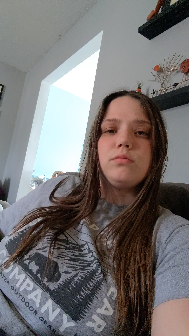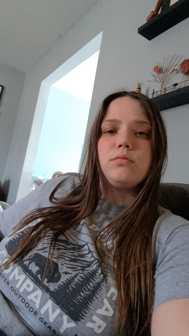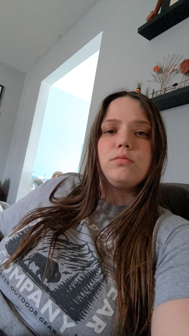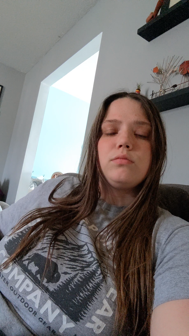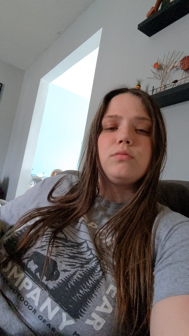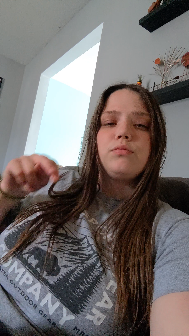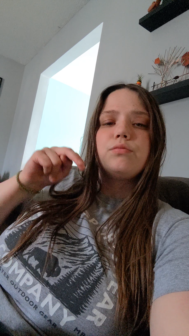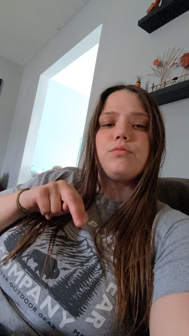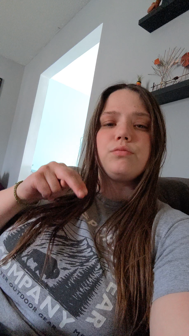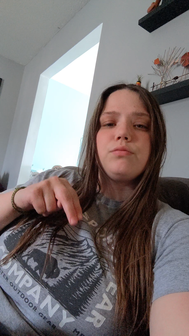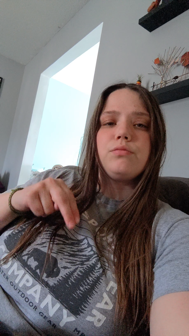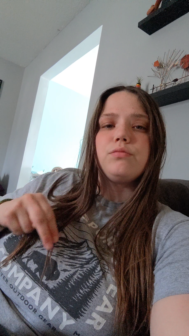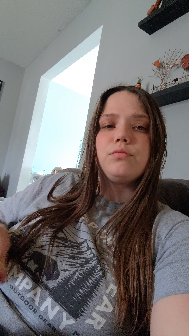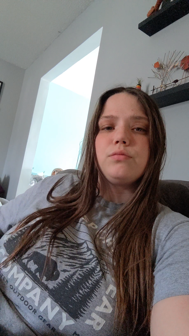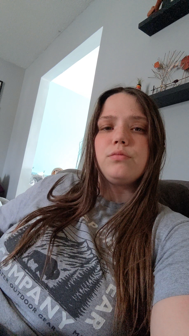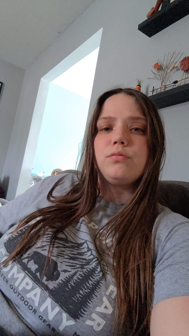nurse